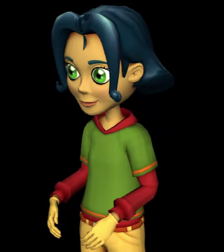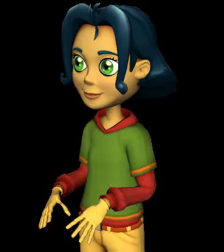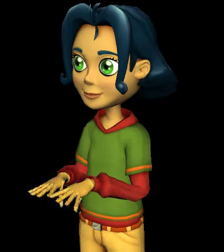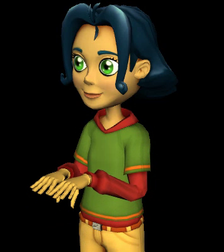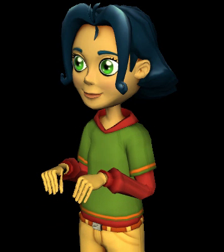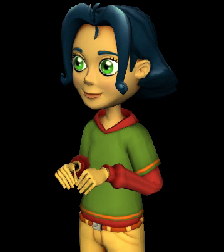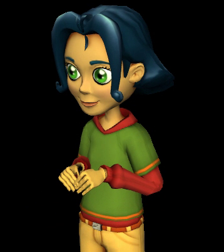عائلة